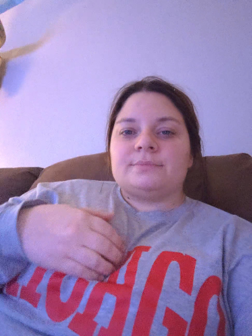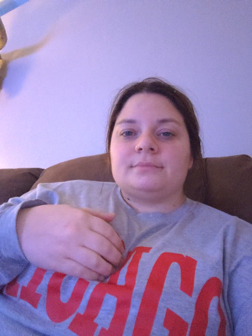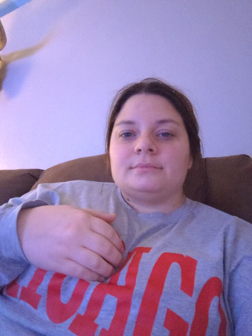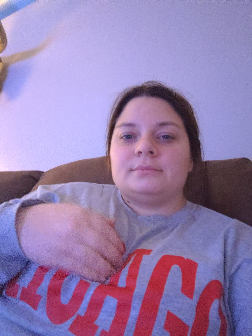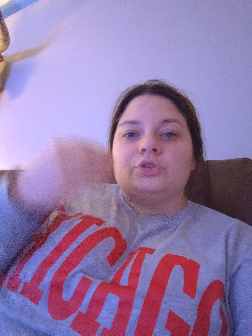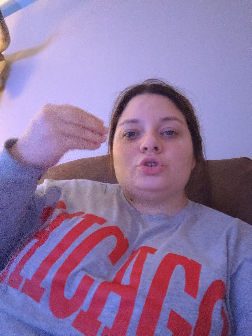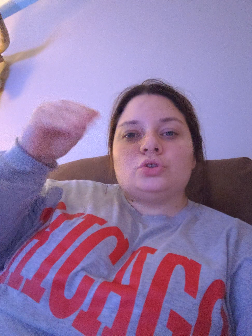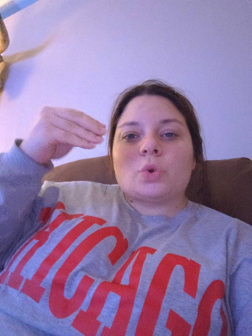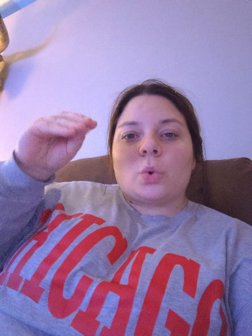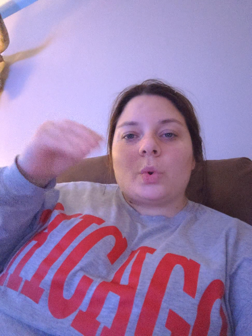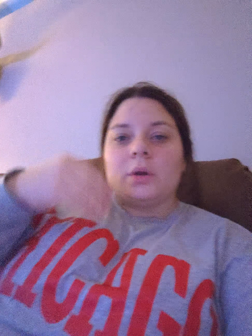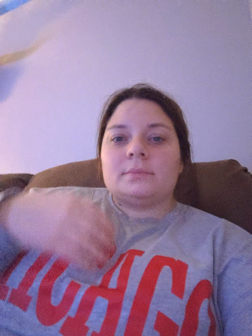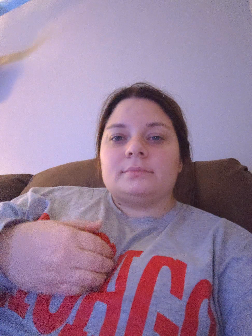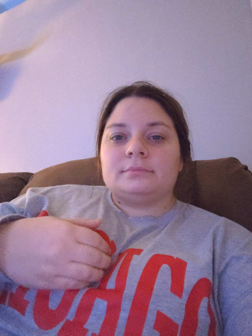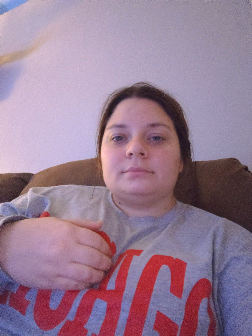store